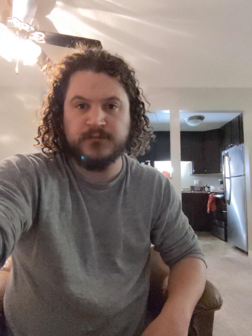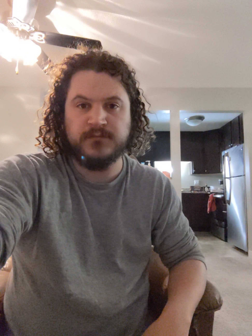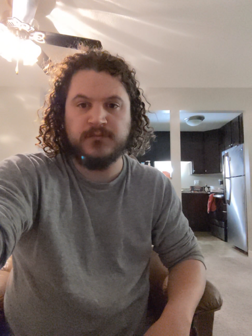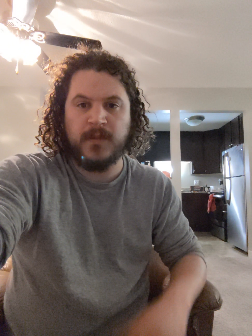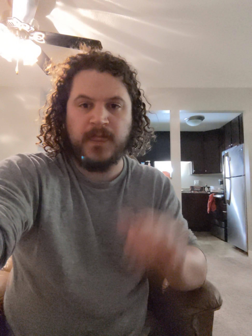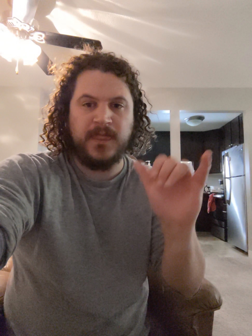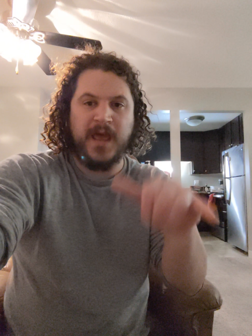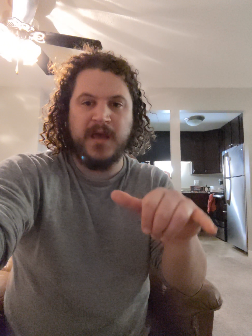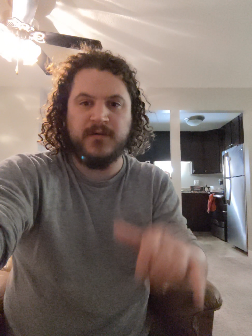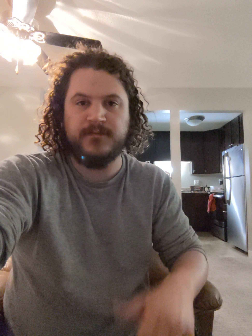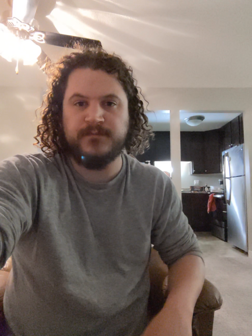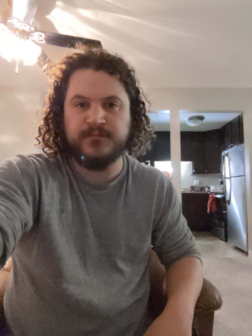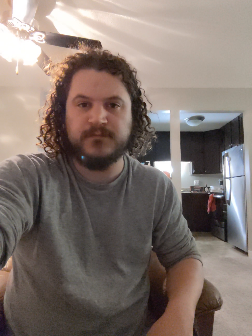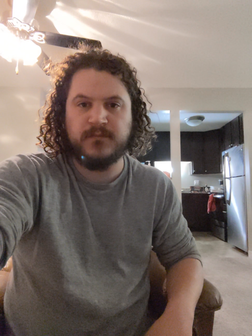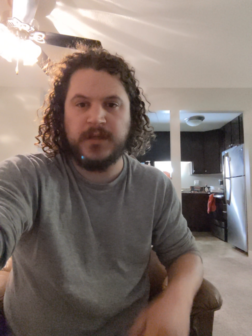that